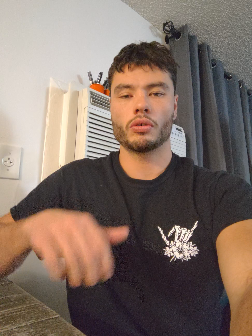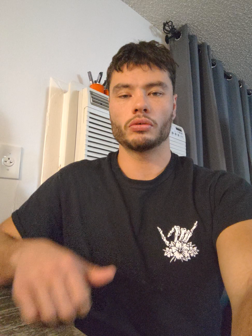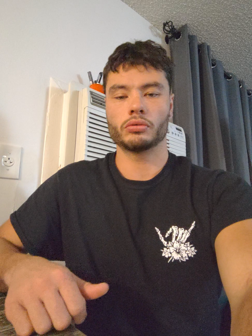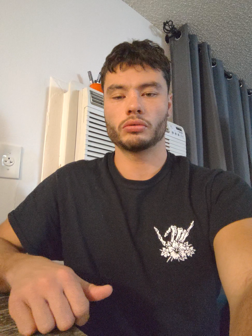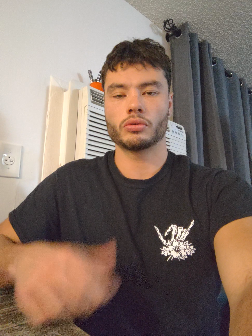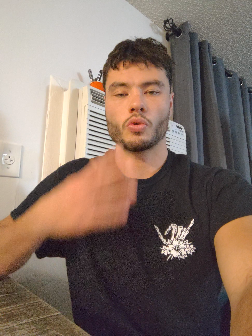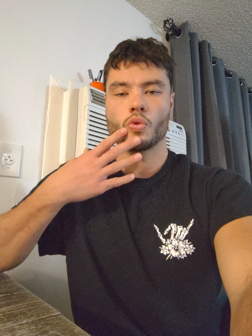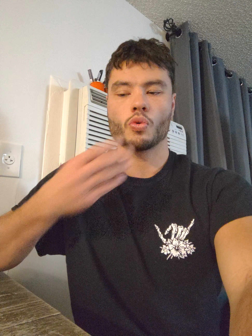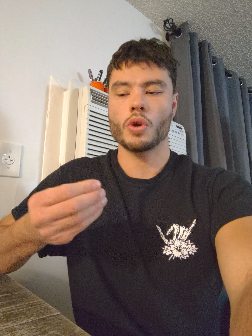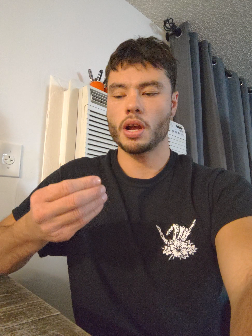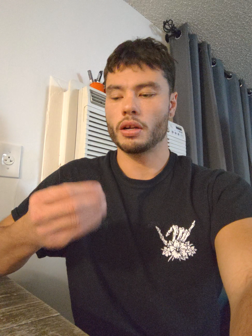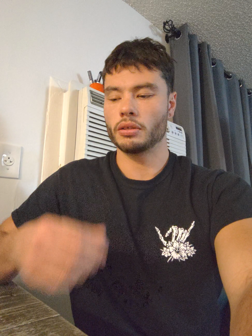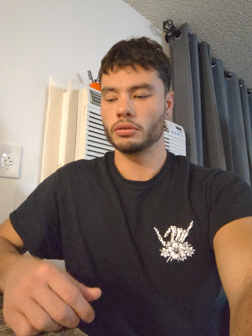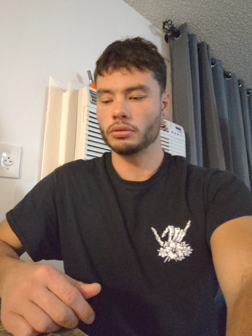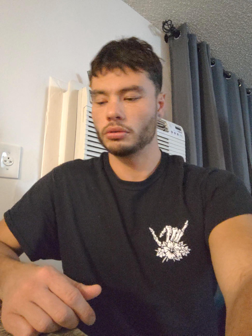wet